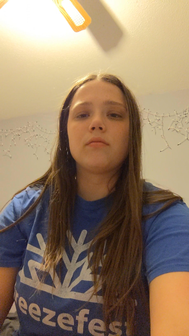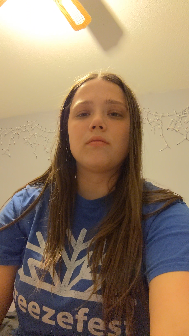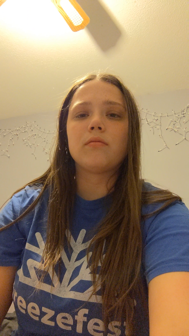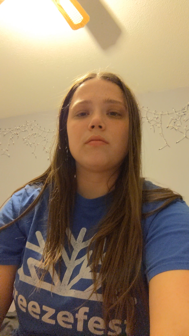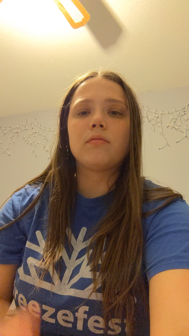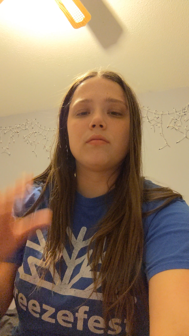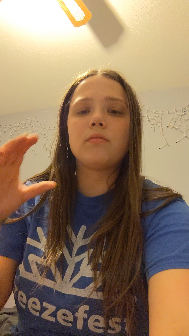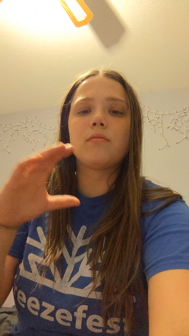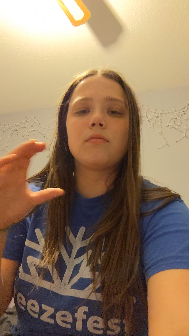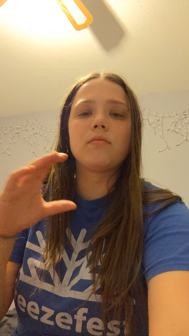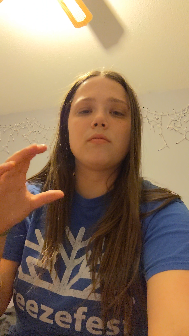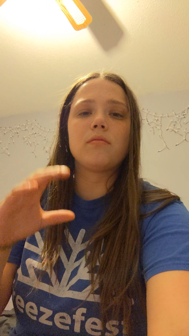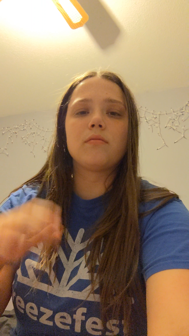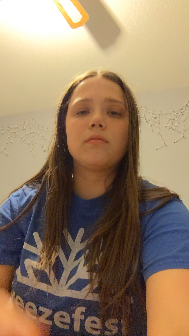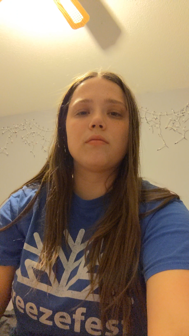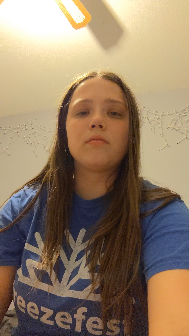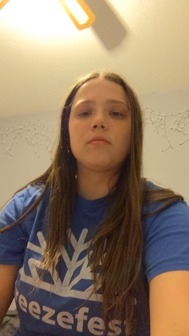ball